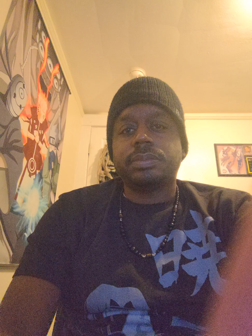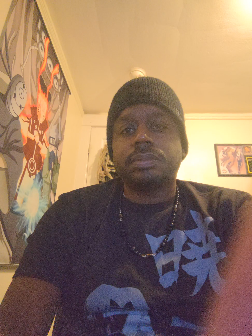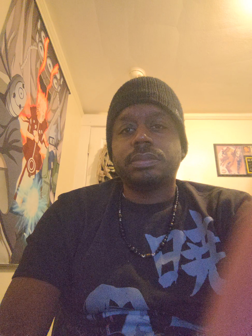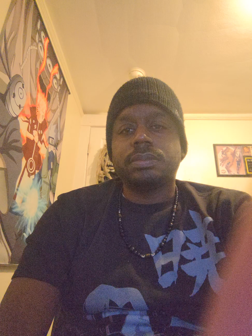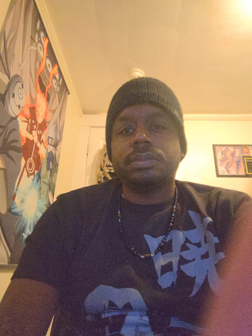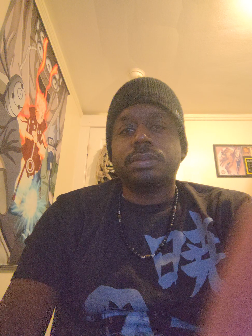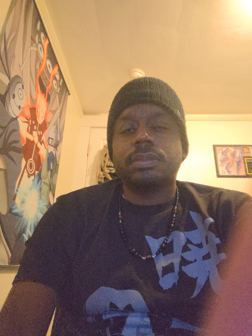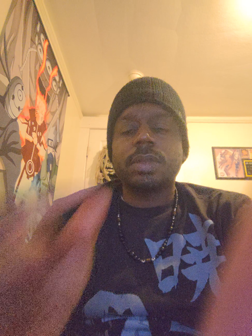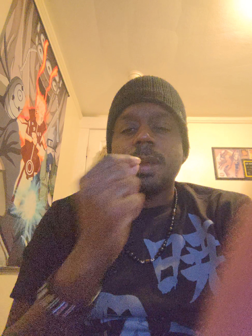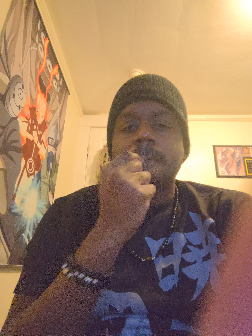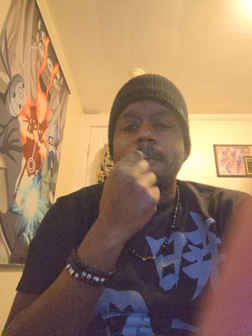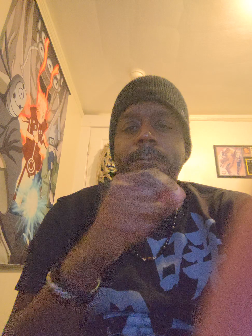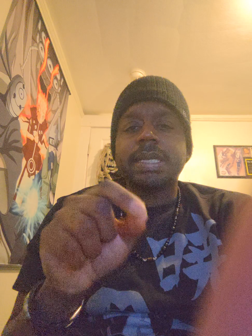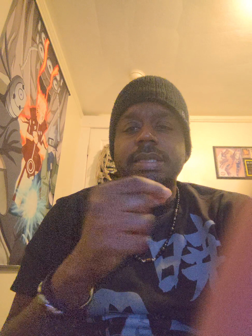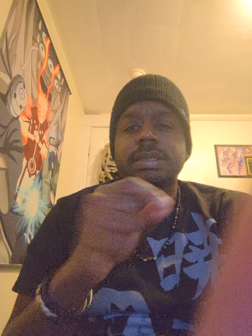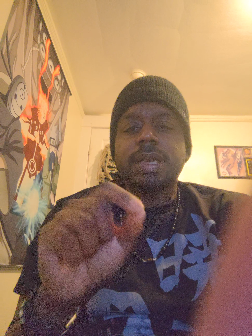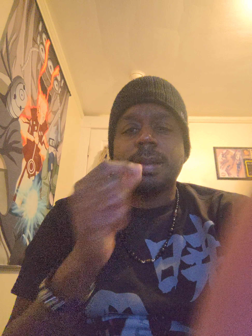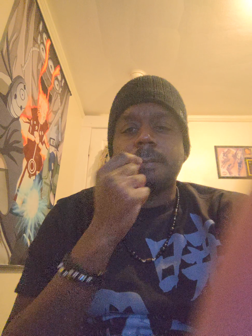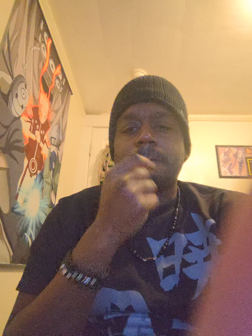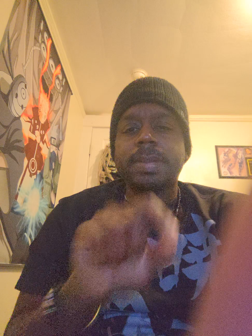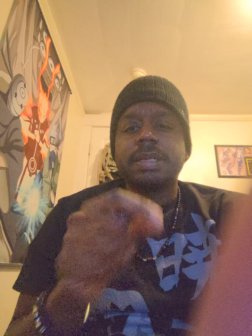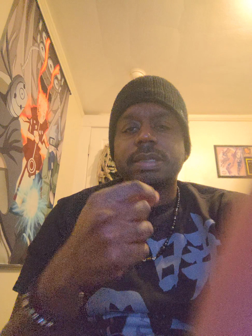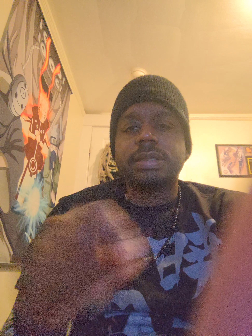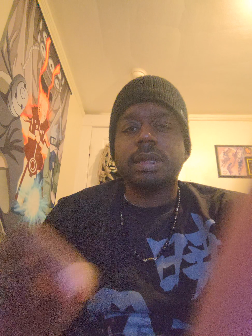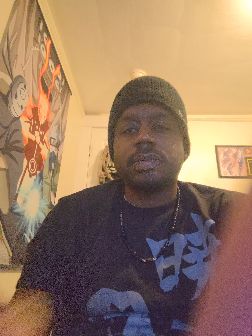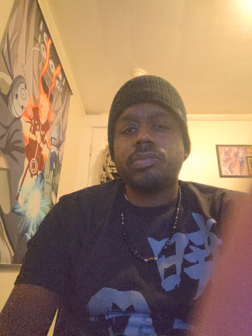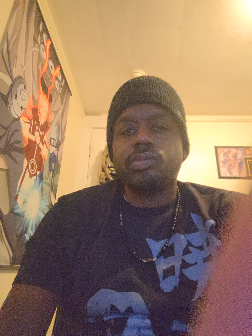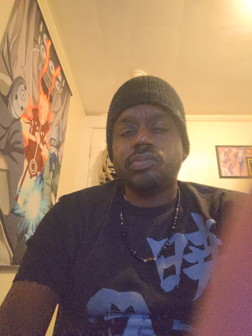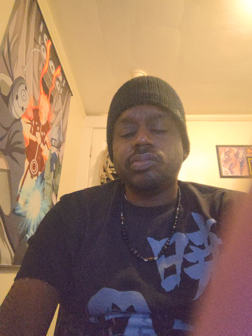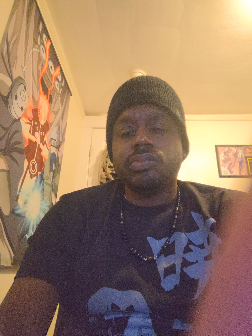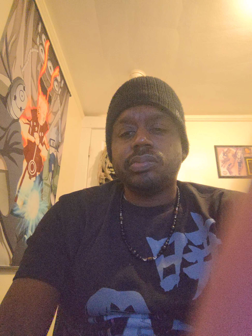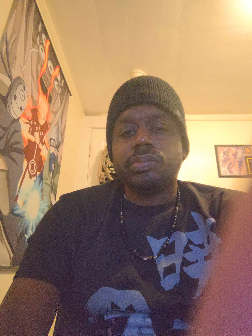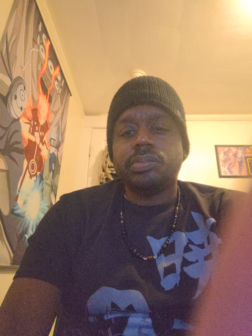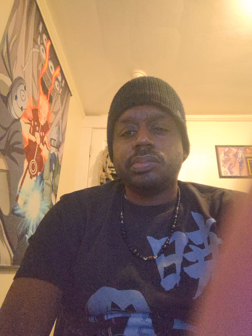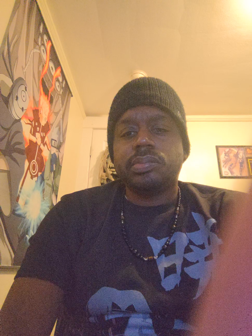pencil